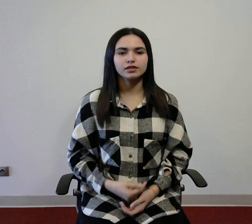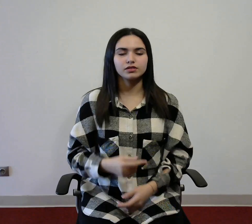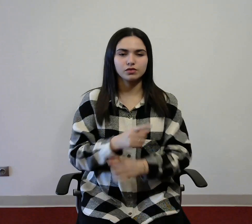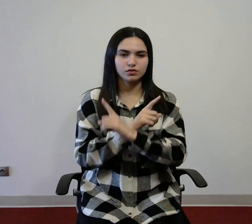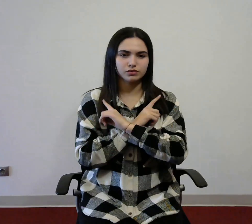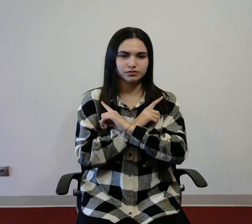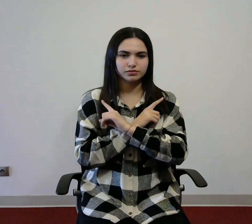ölən